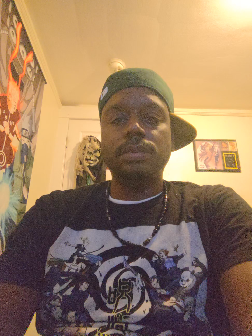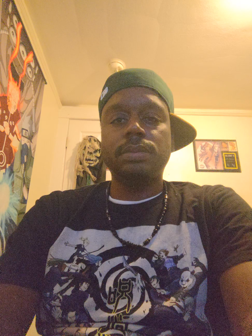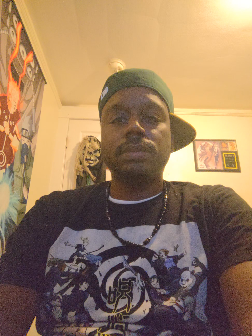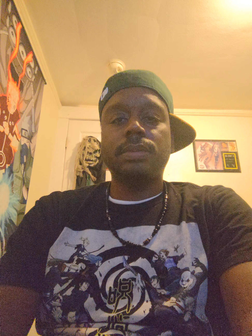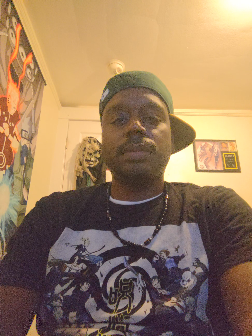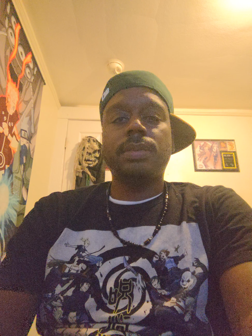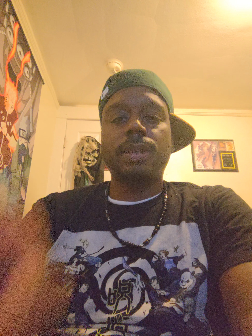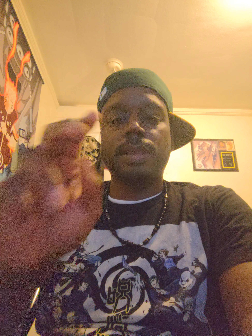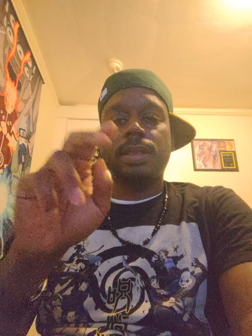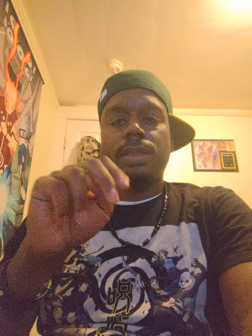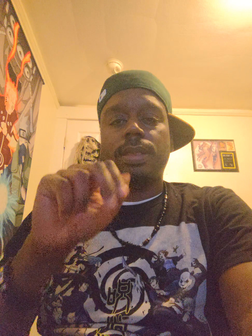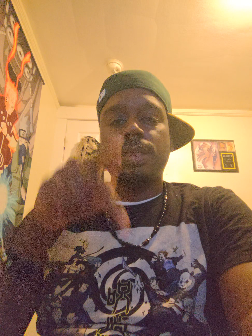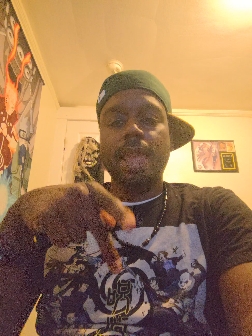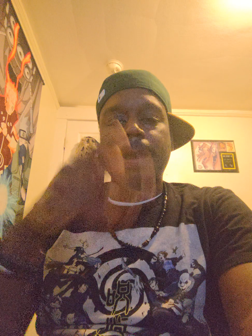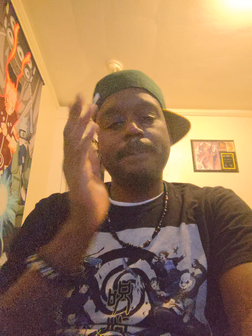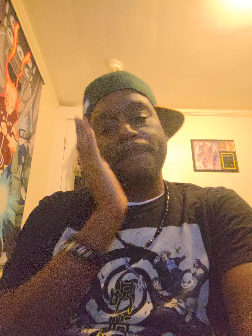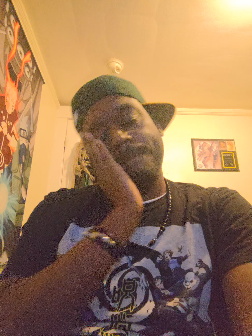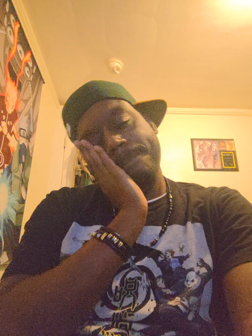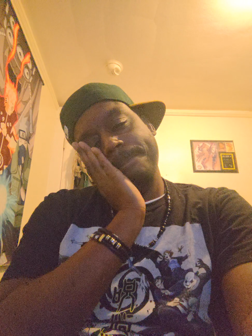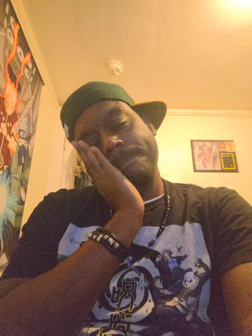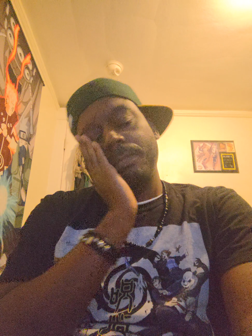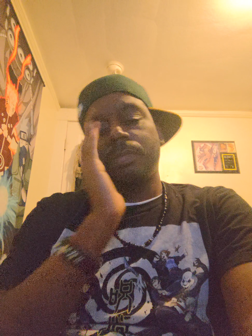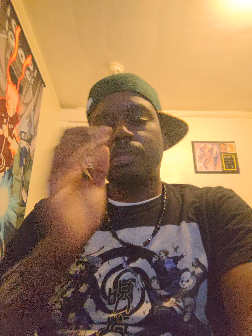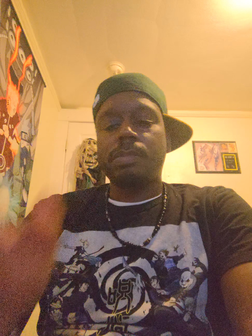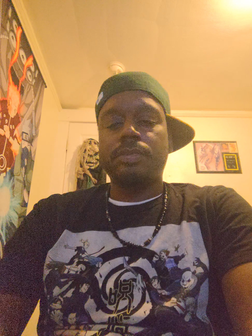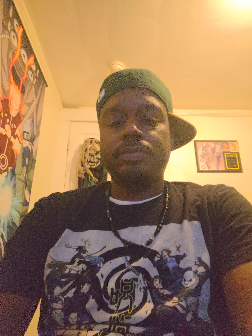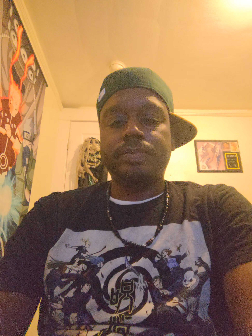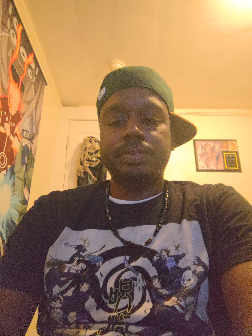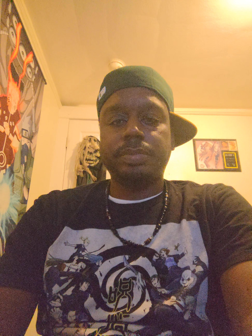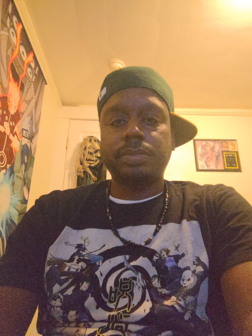nap